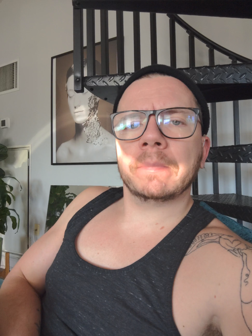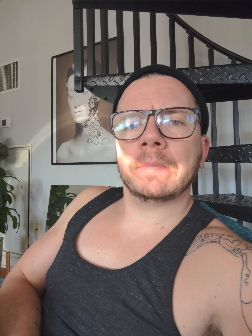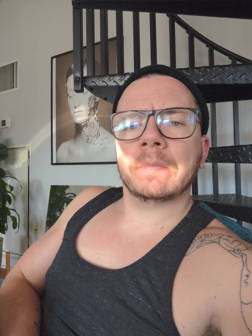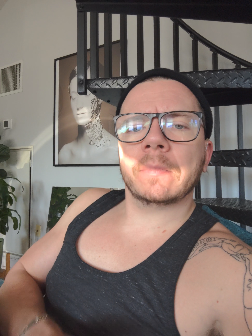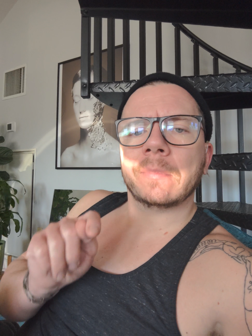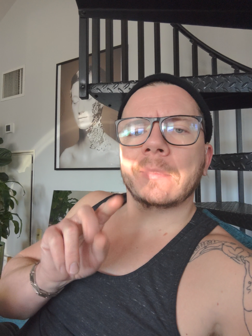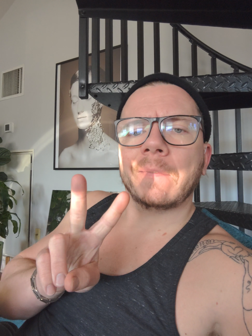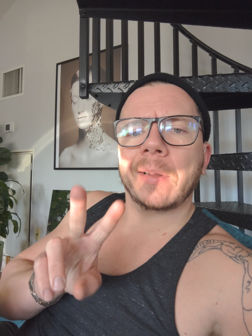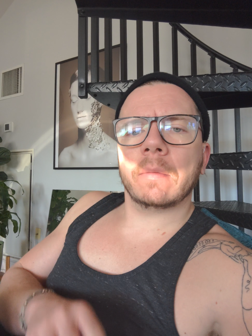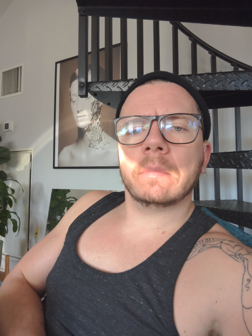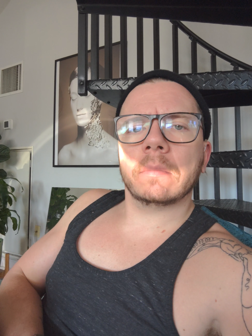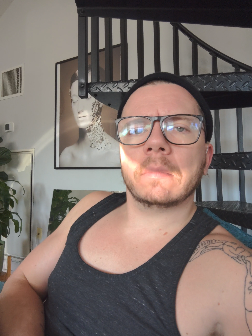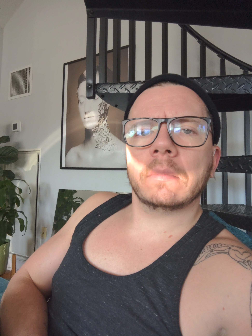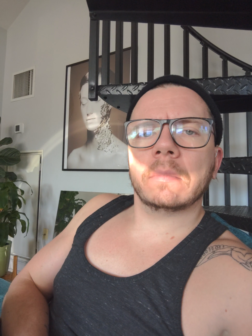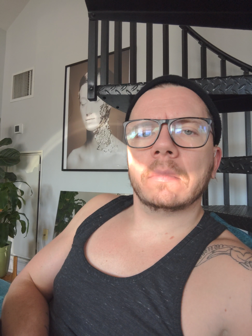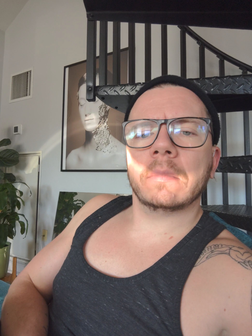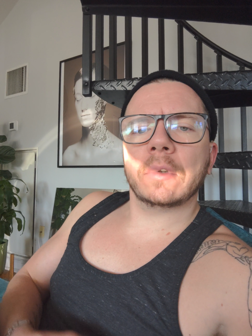TV